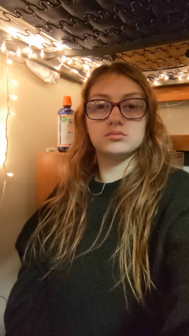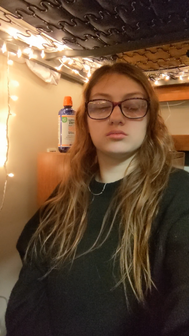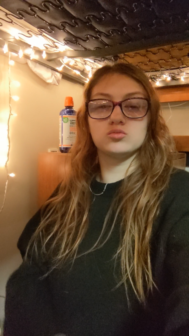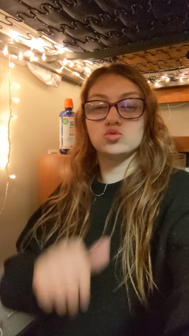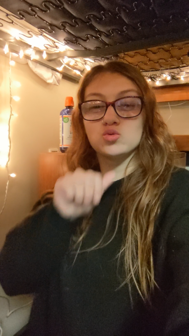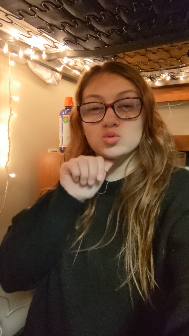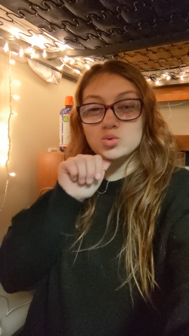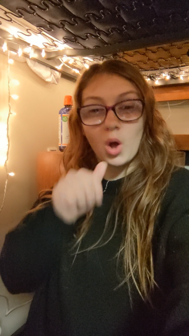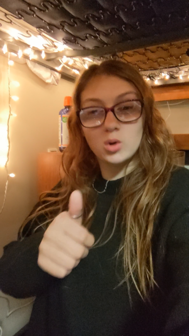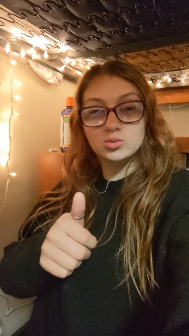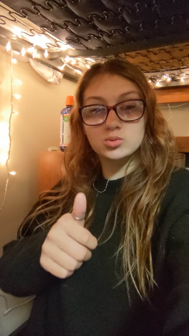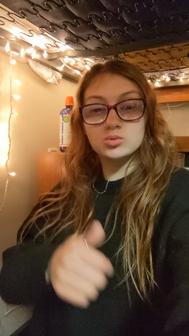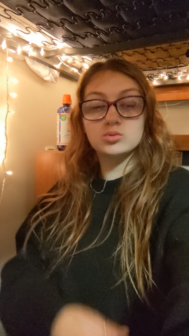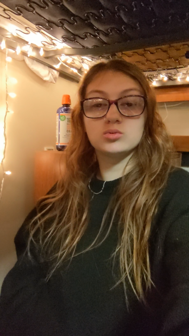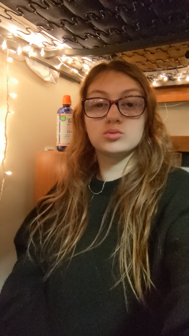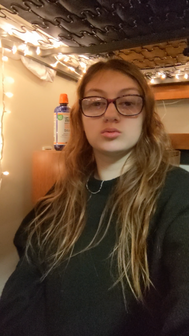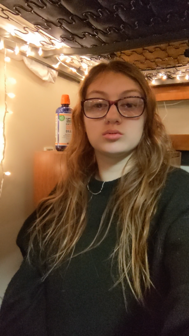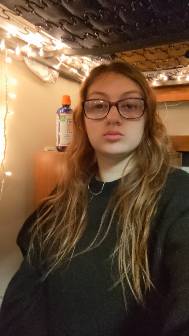don't